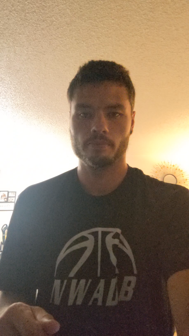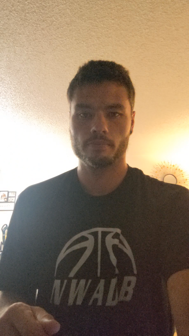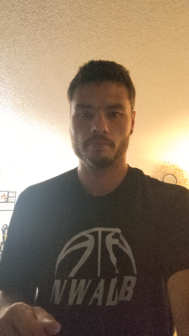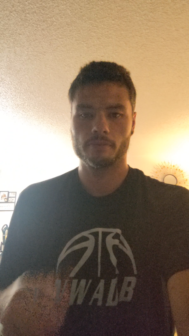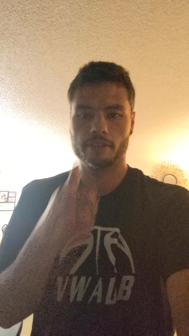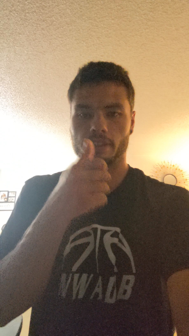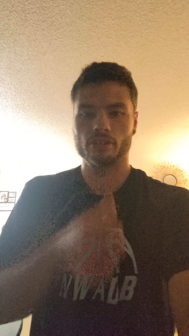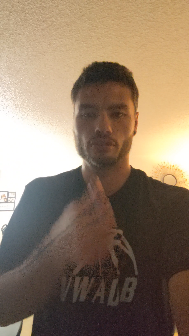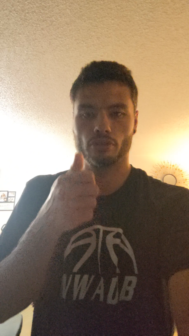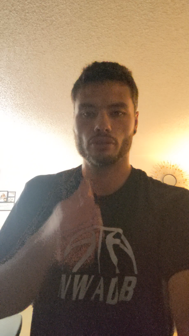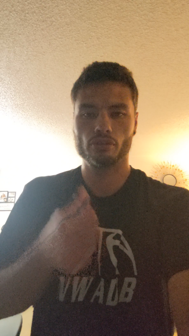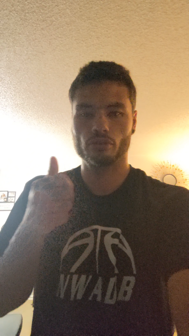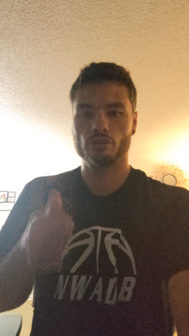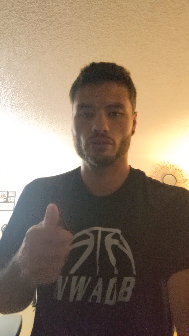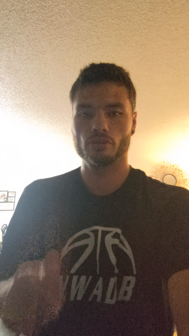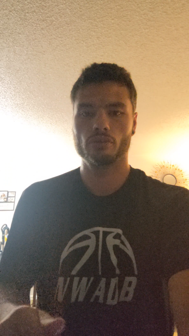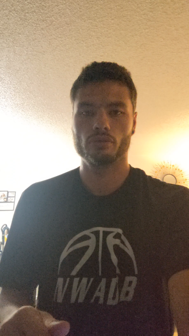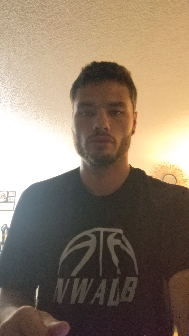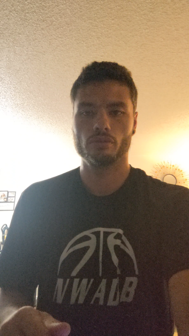each